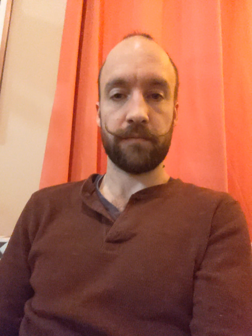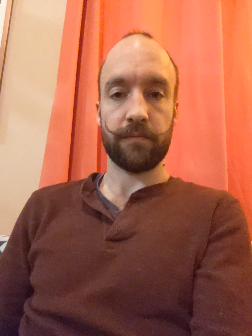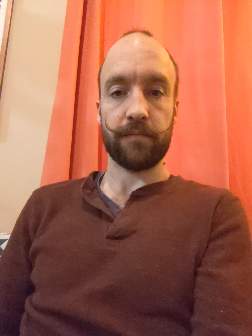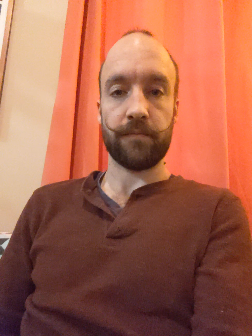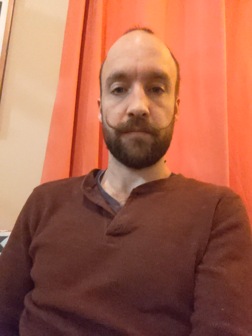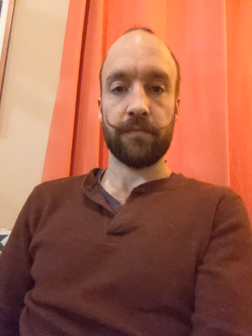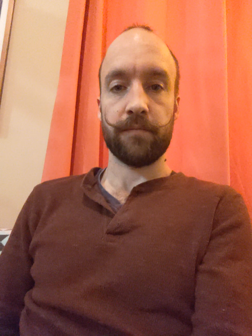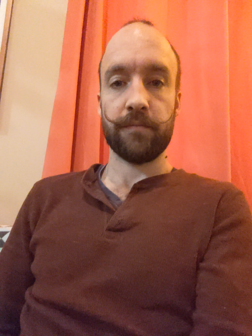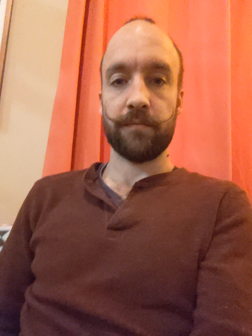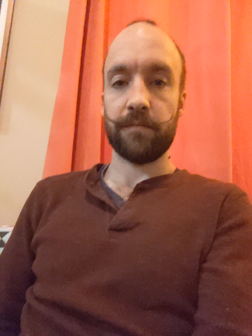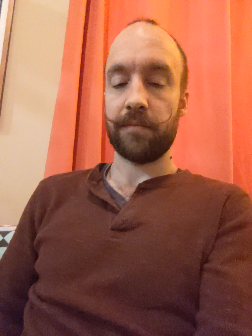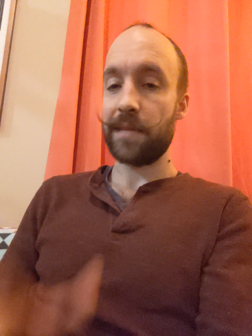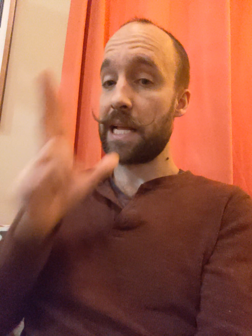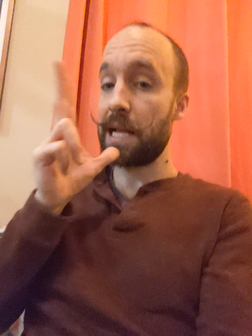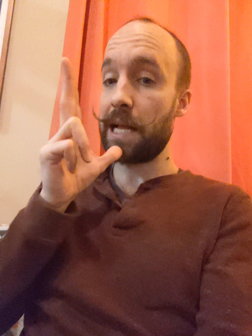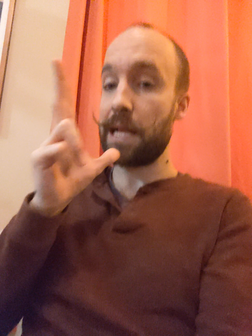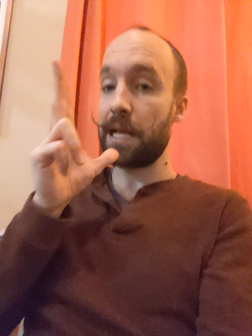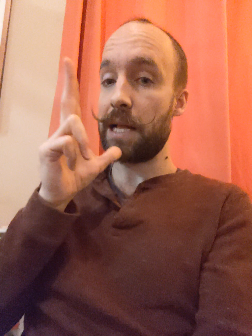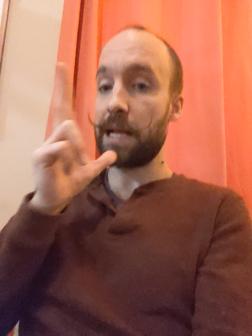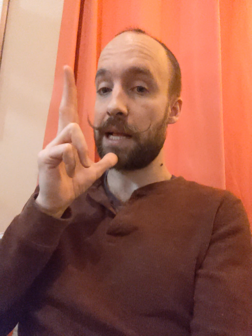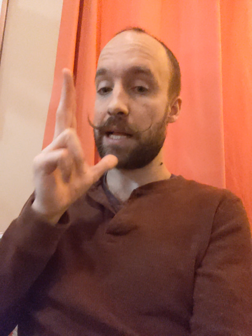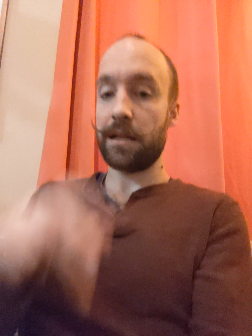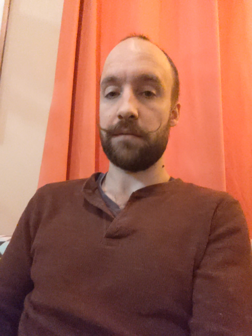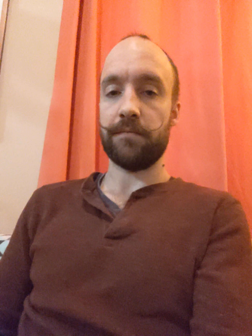hen